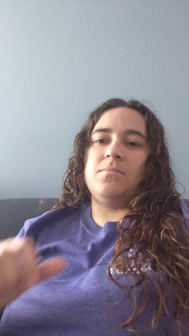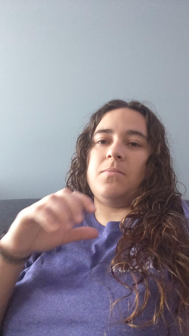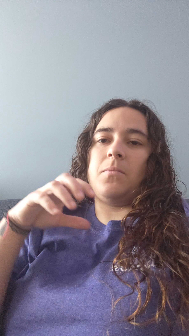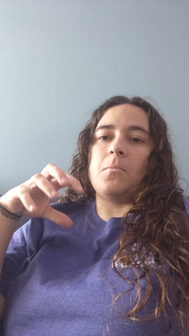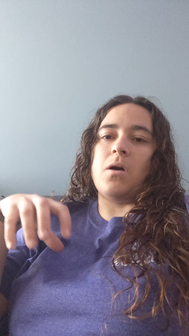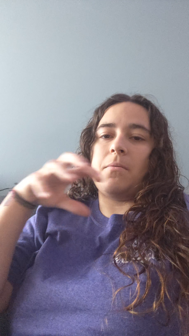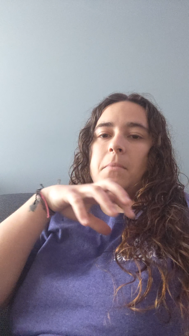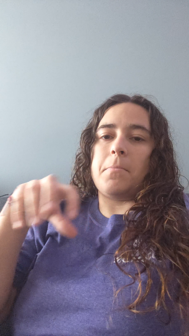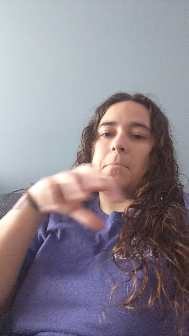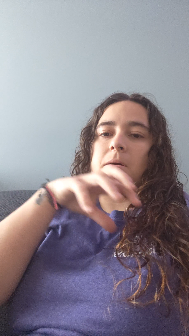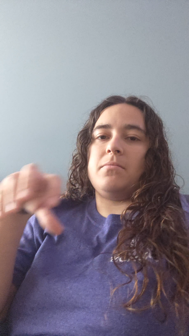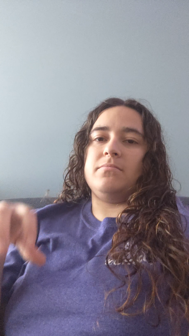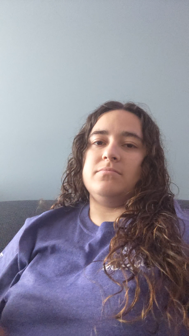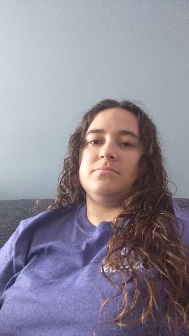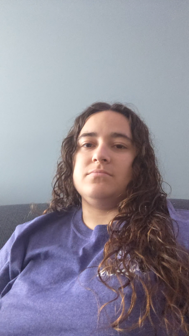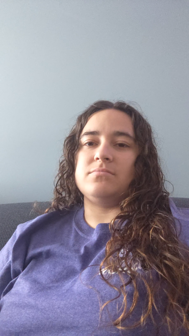block